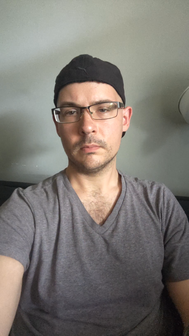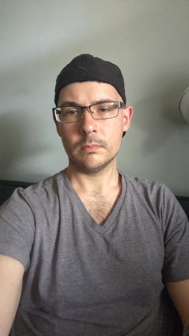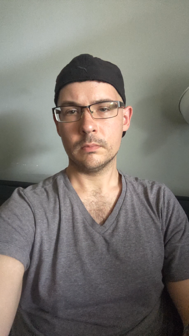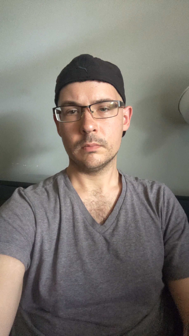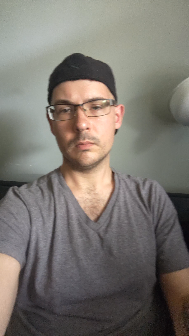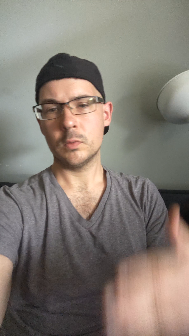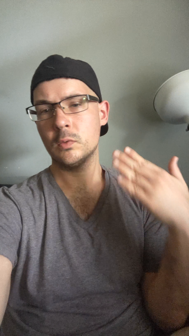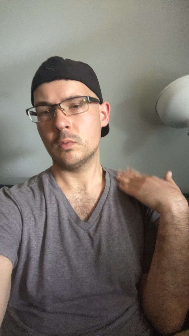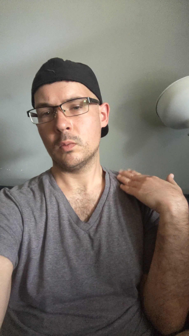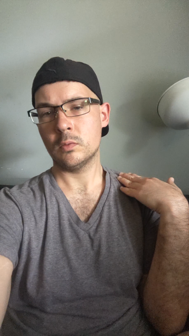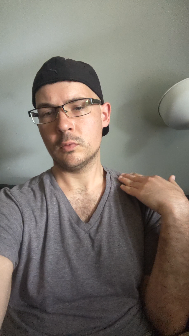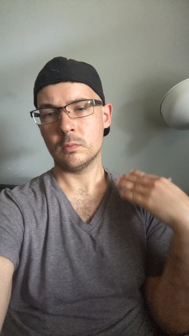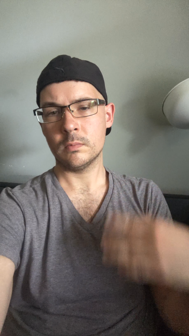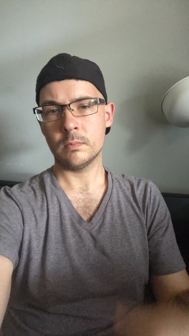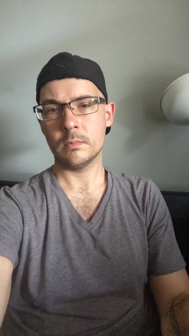shoulder